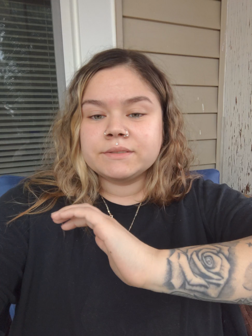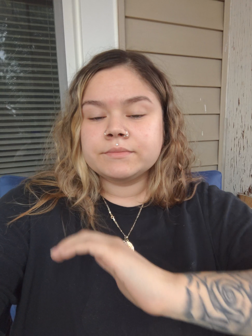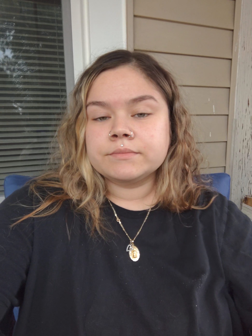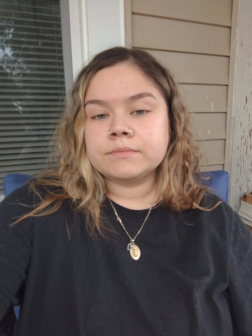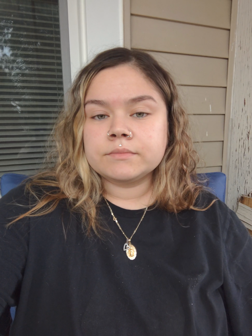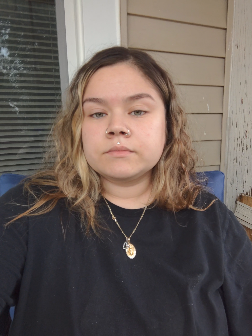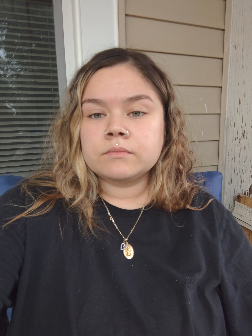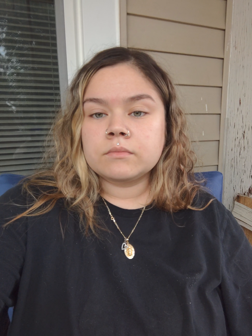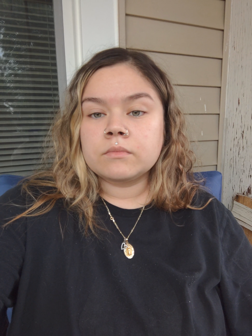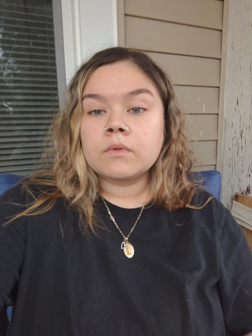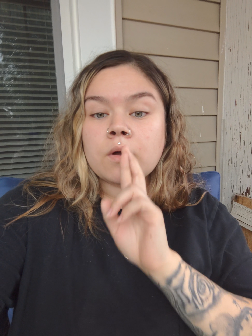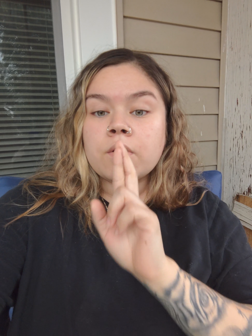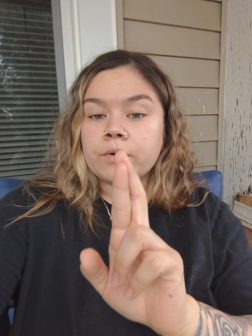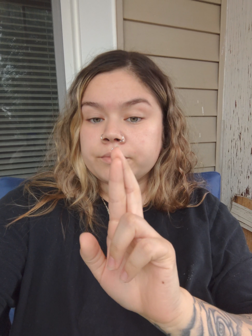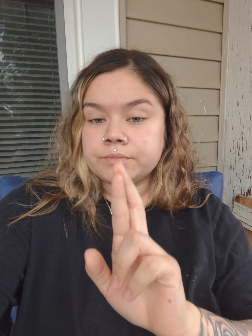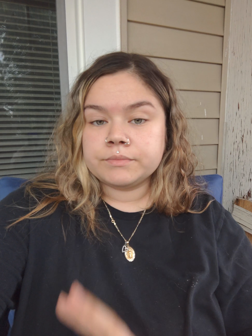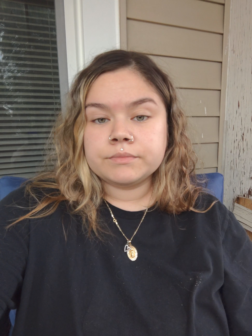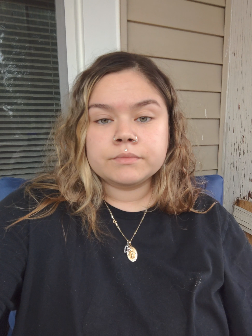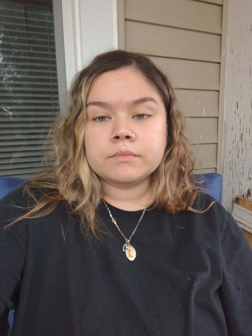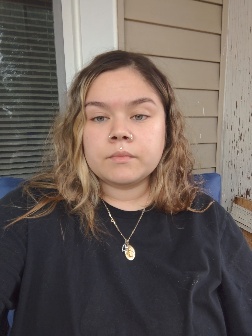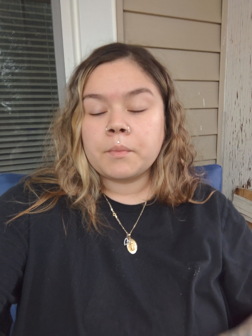are